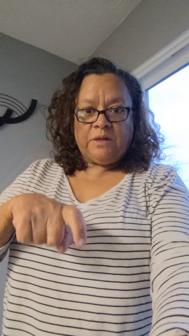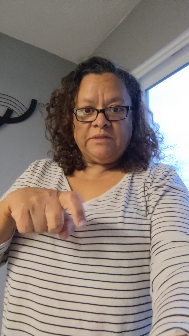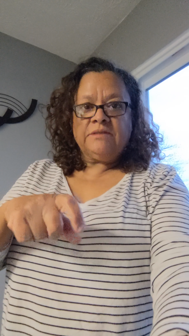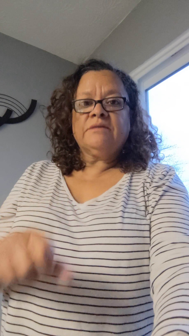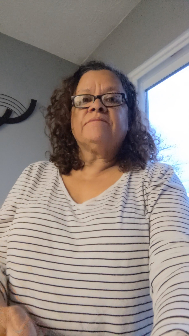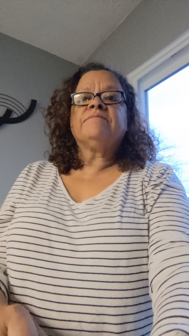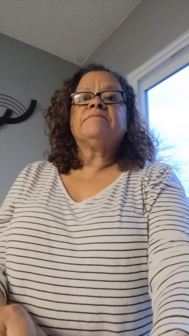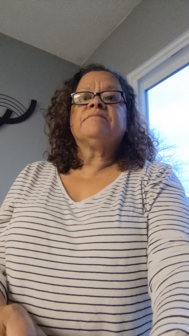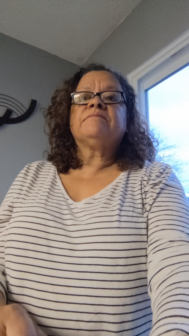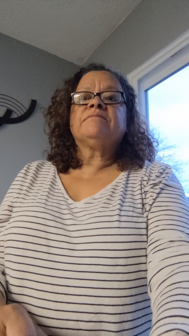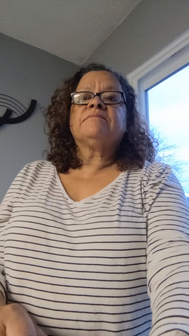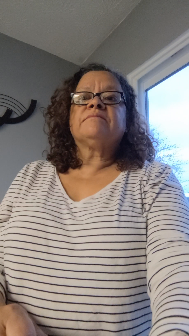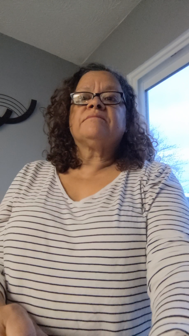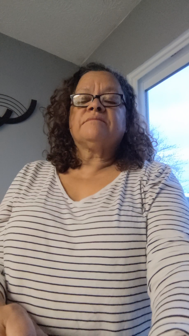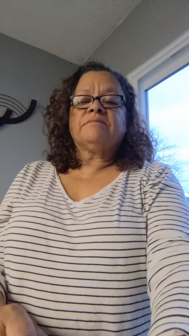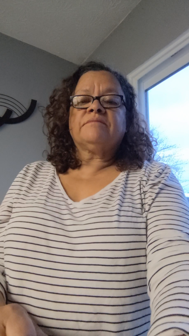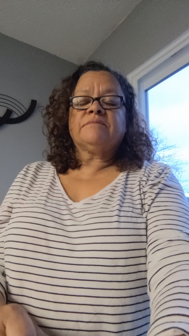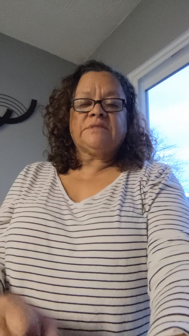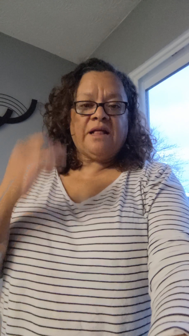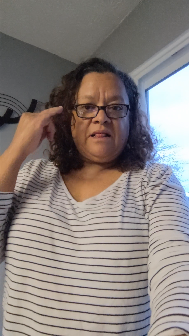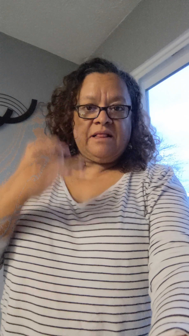last